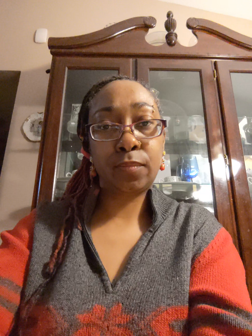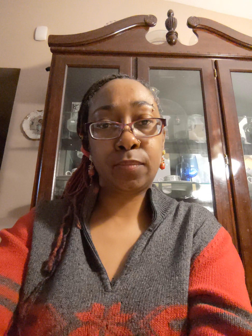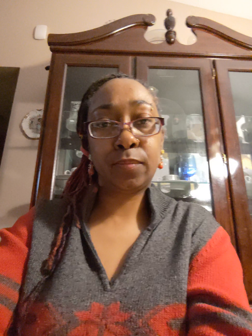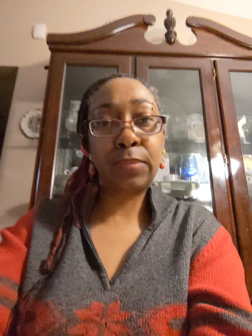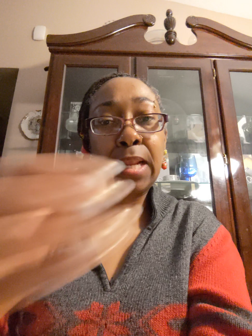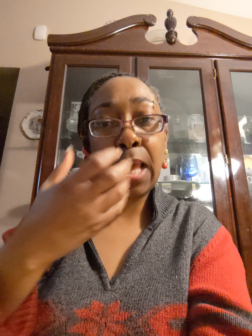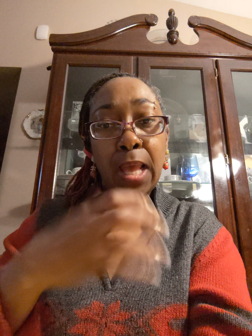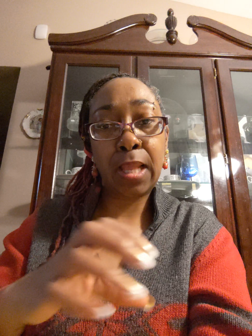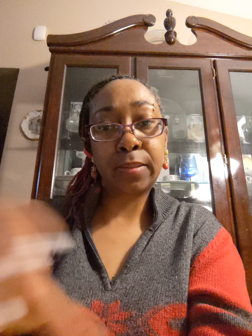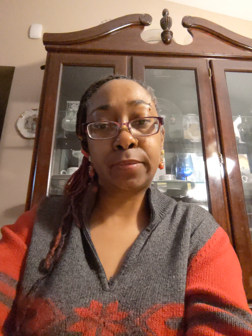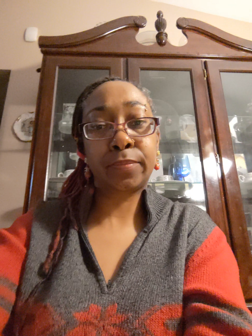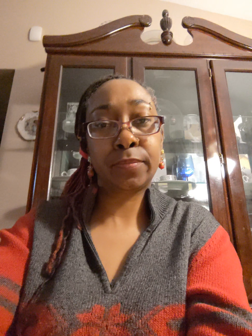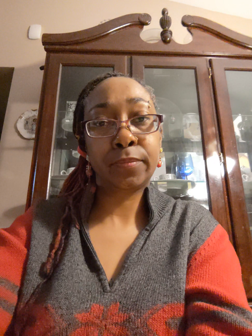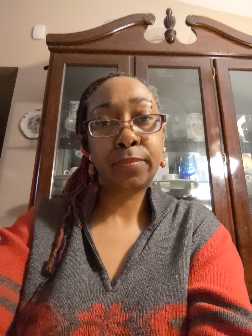hot